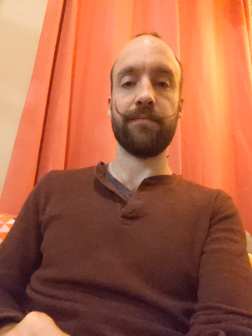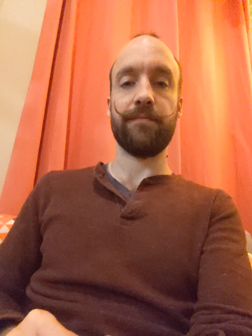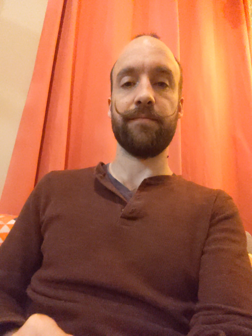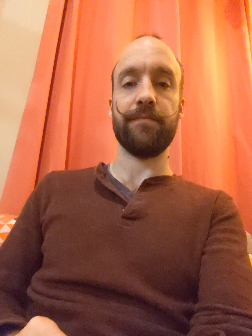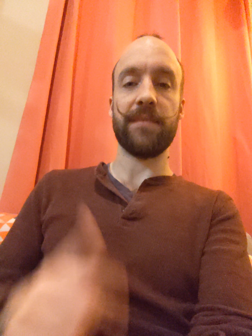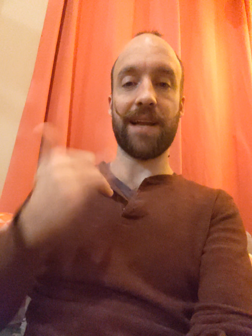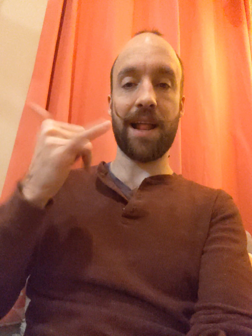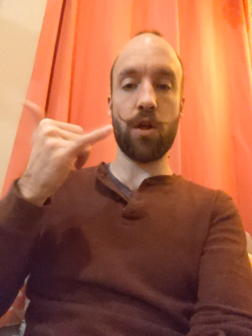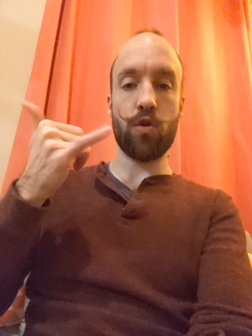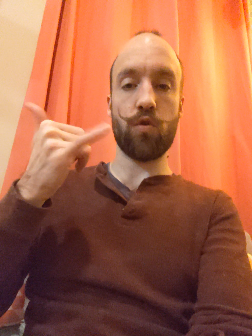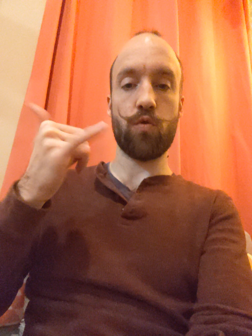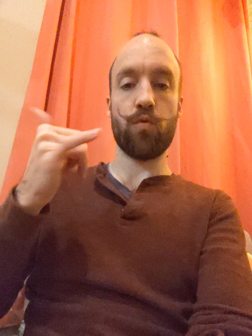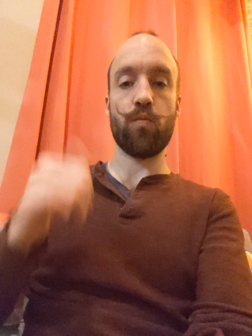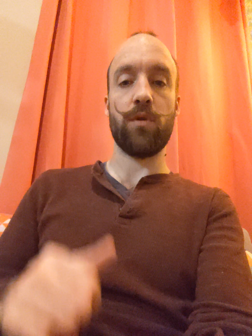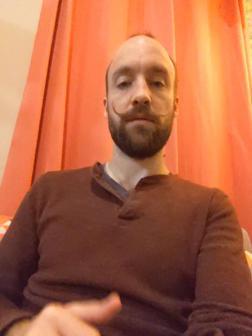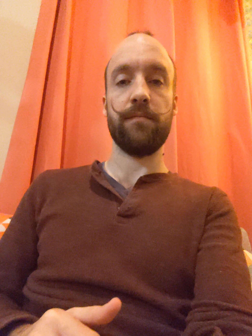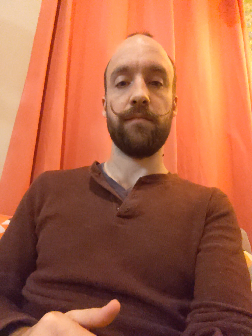yellow